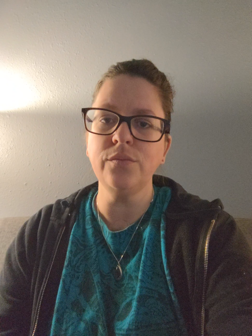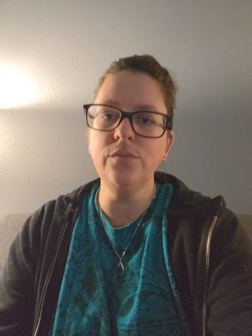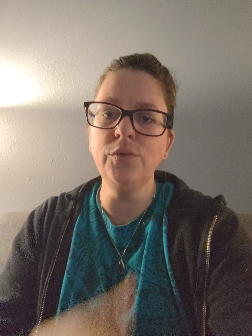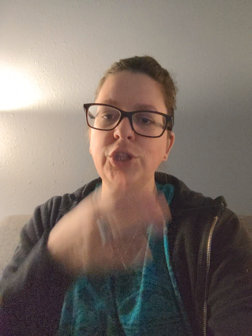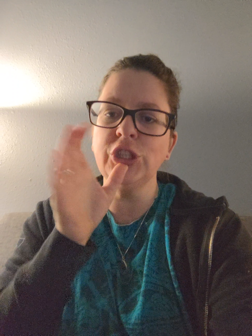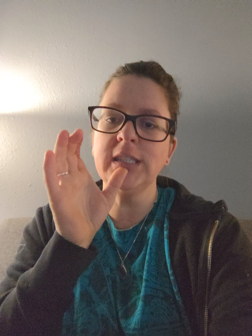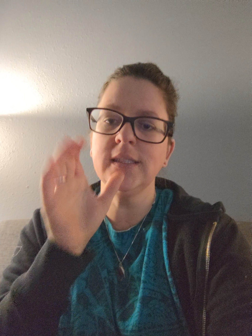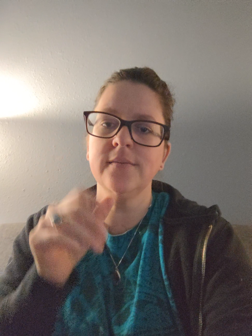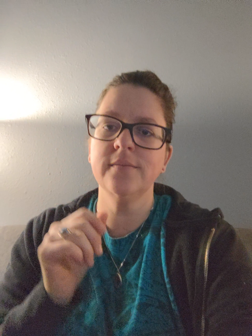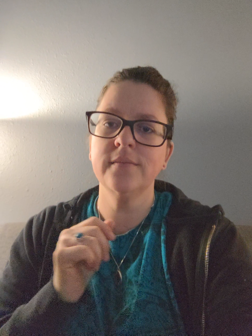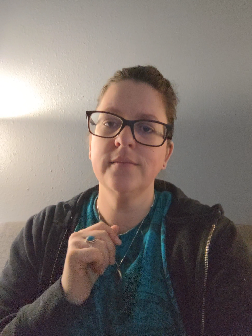drink